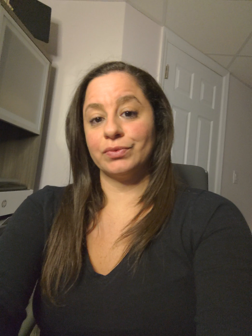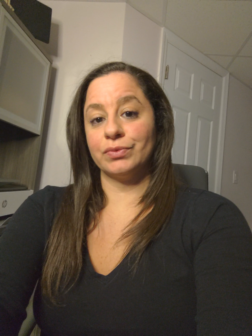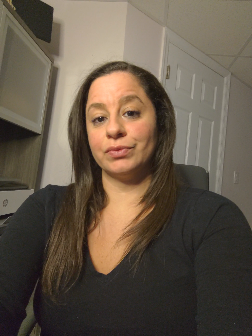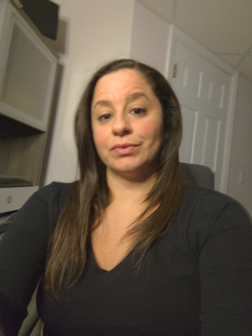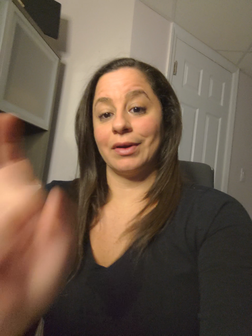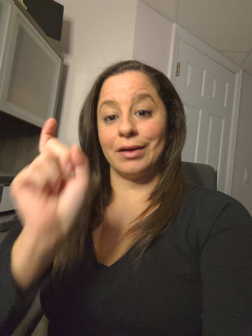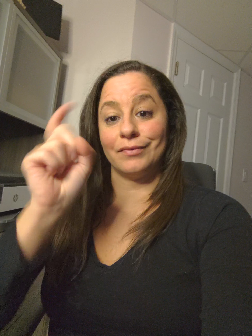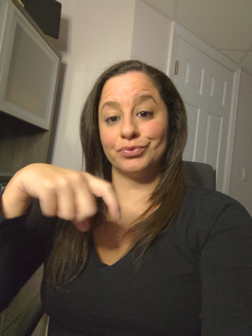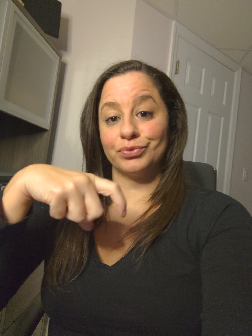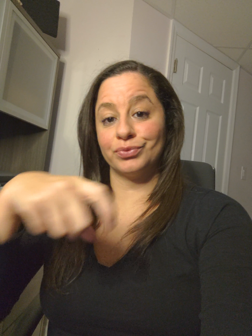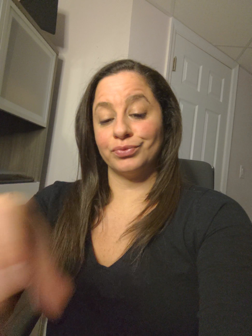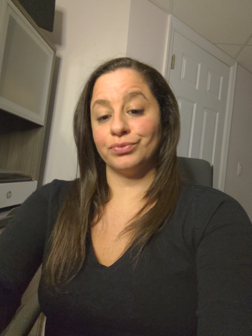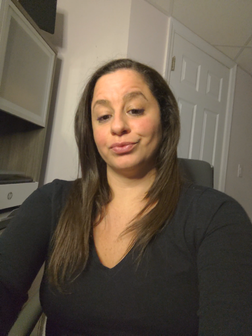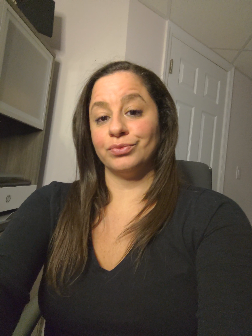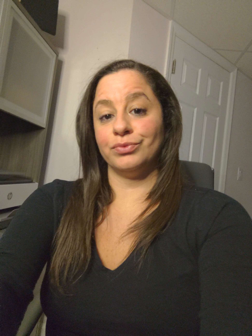have to